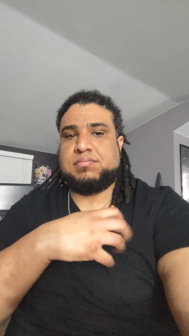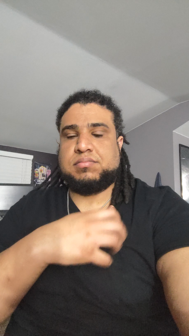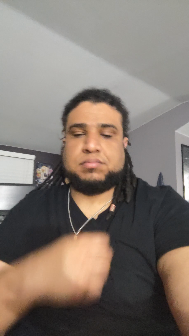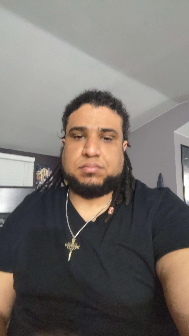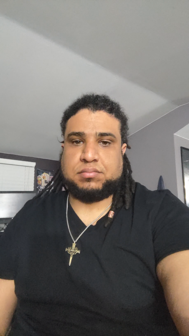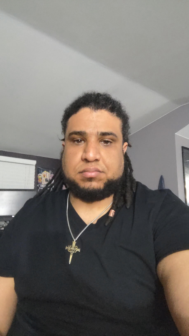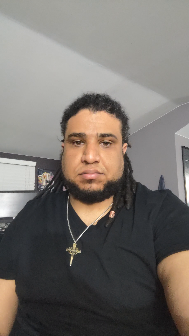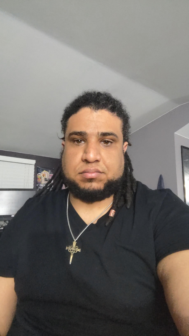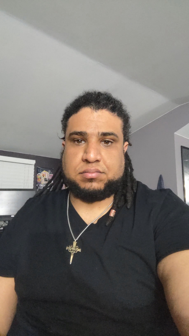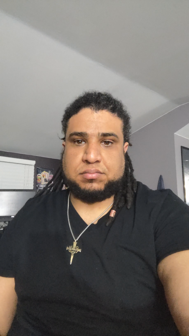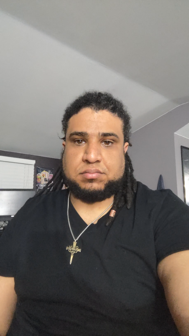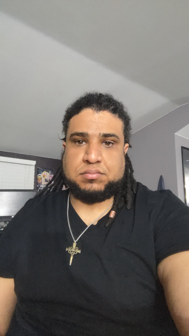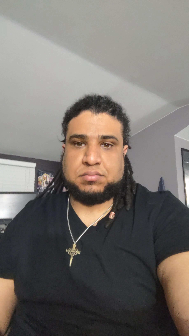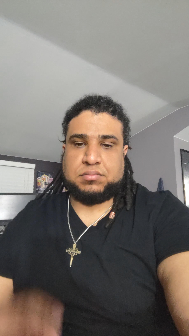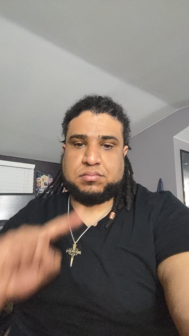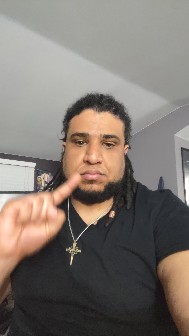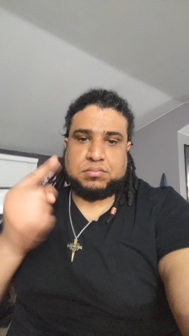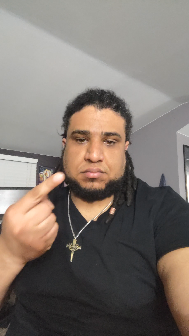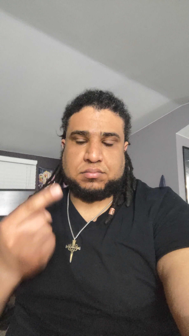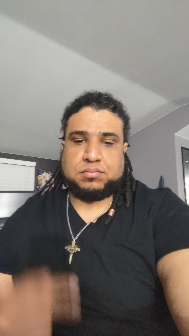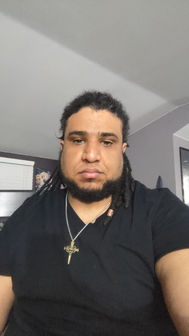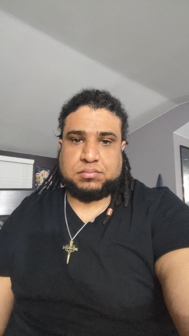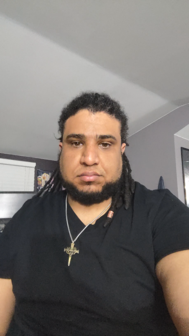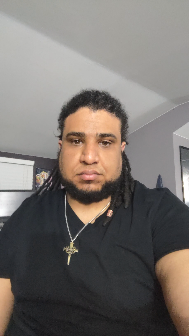hurt